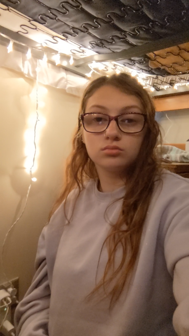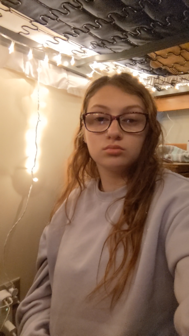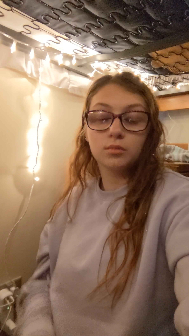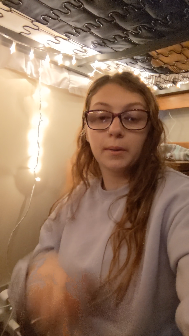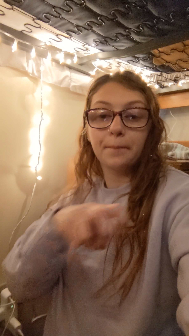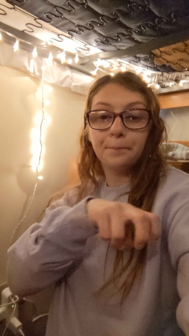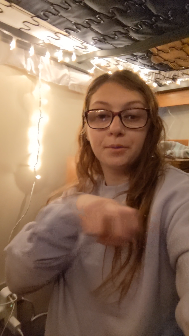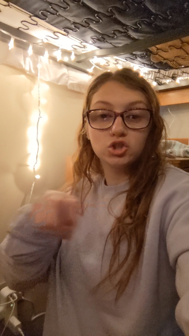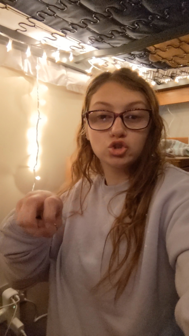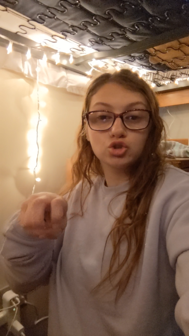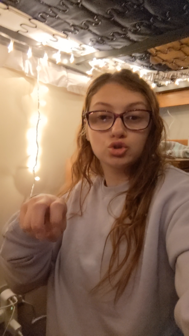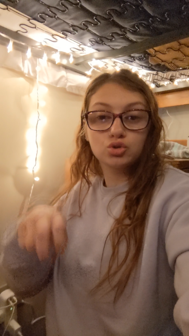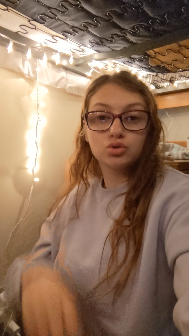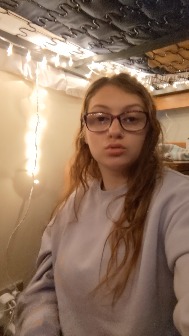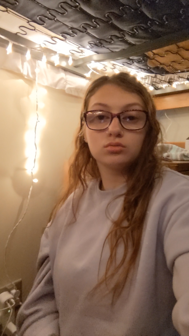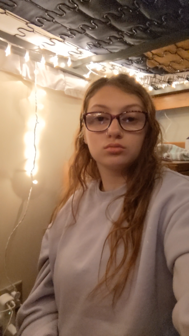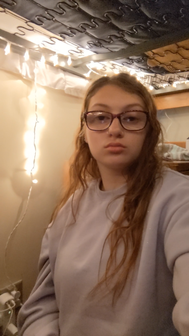bench